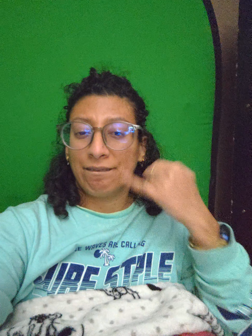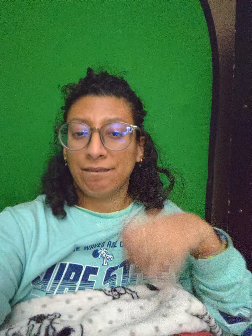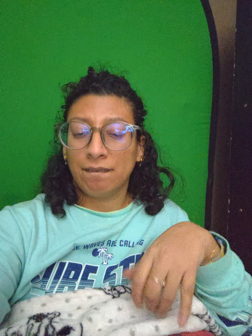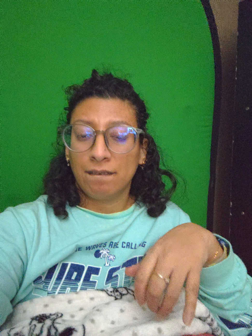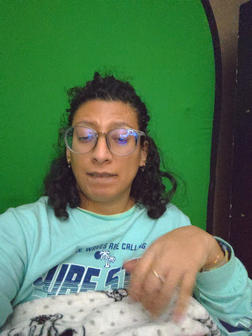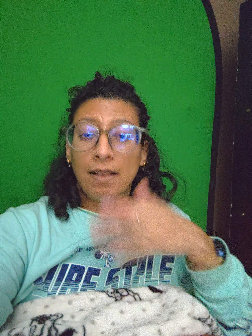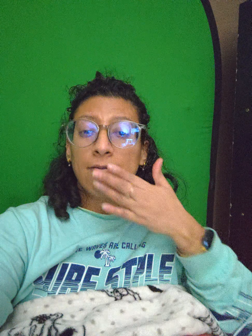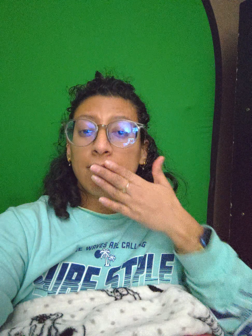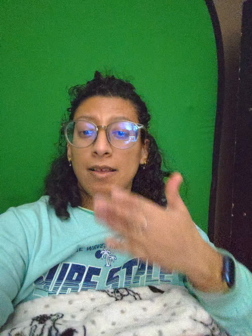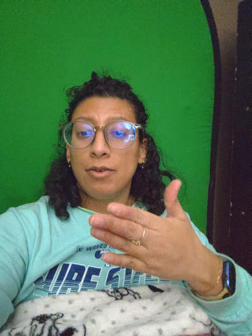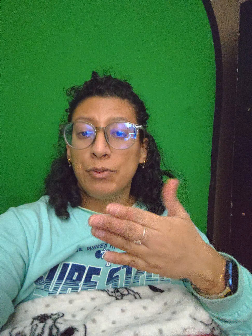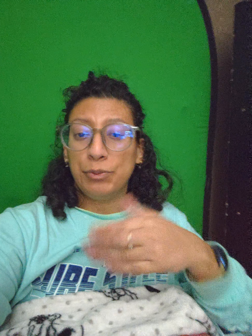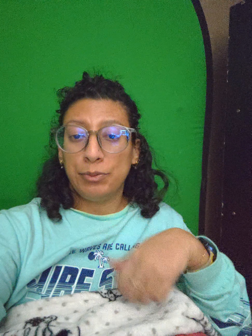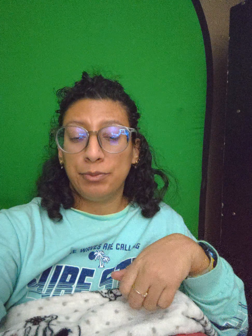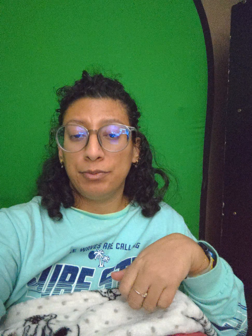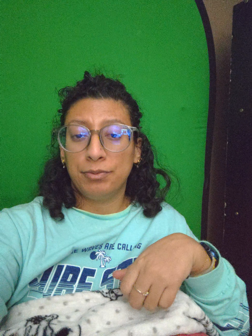thank you